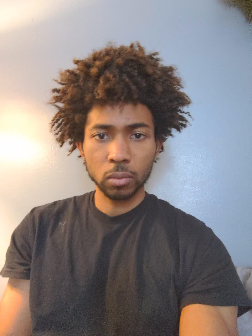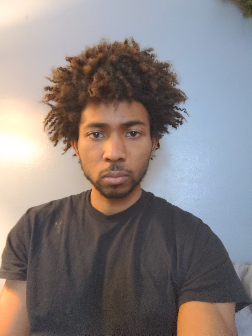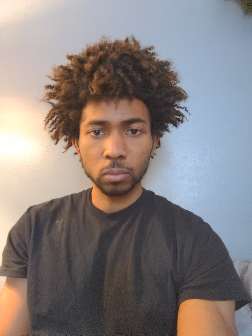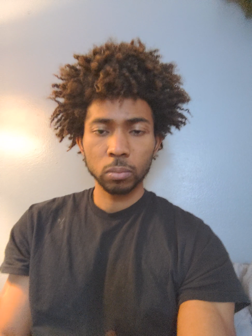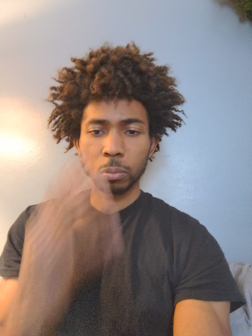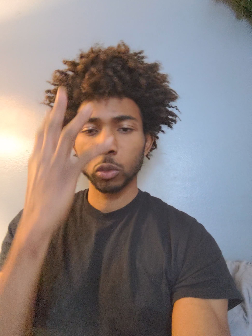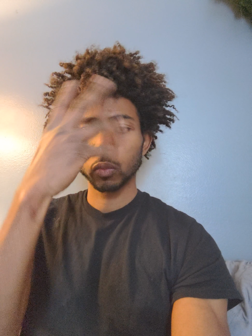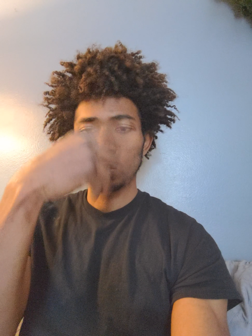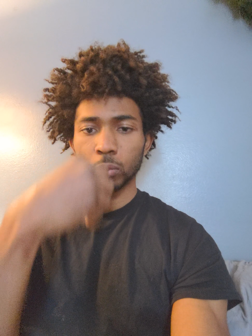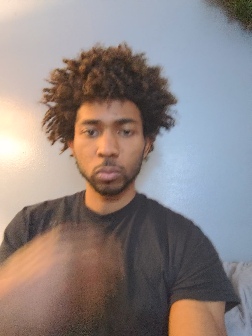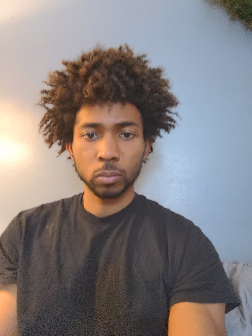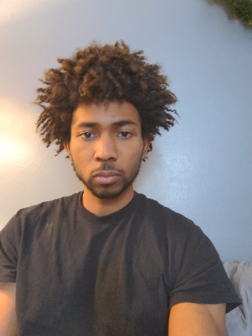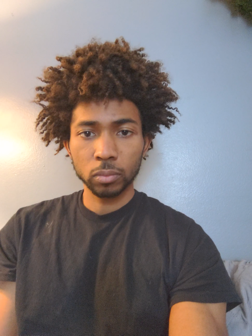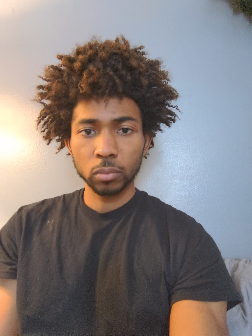pretty